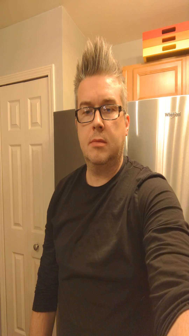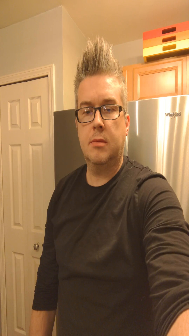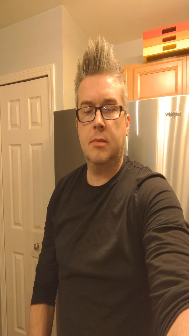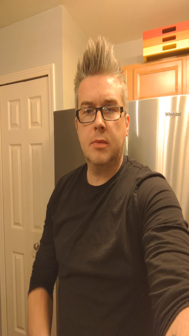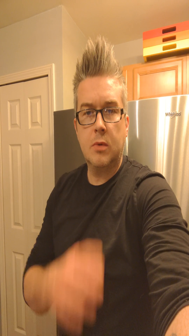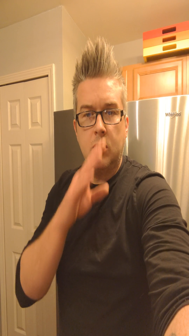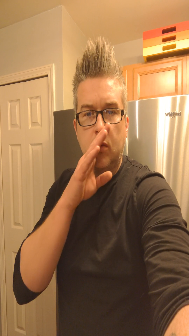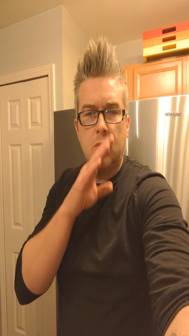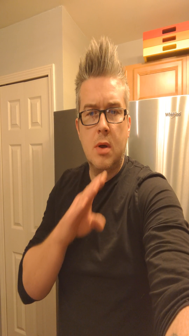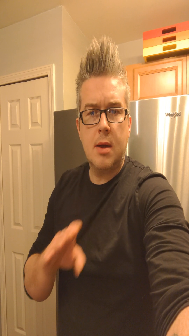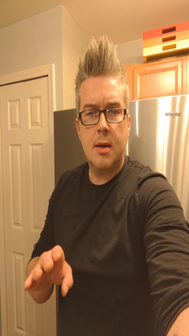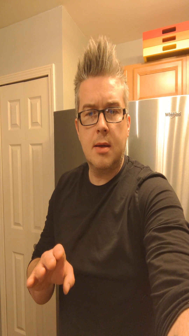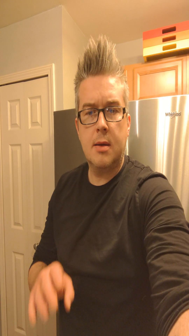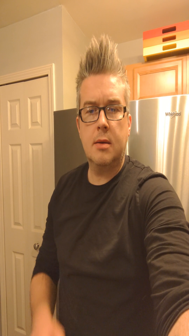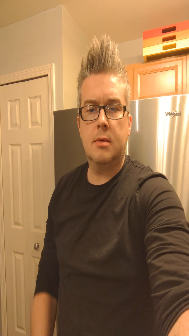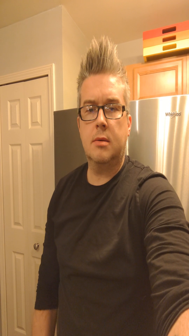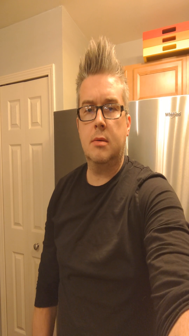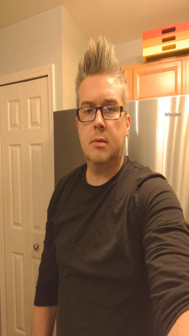quiet